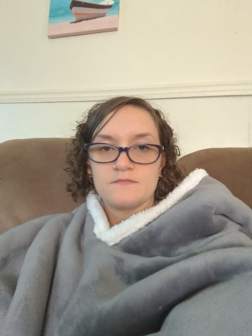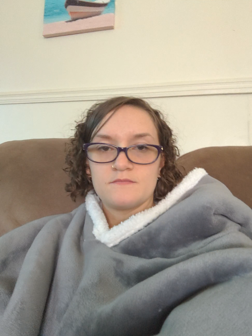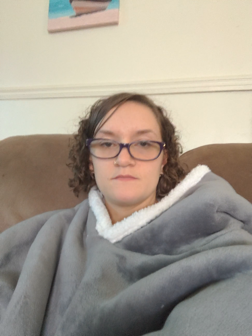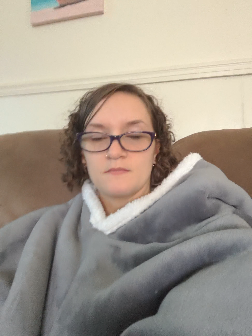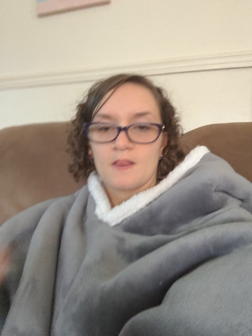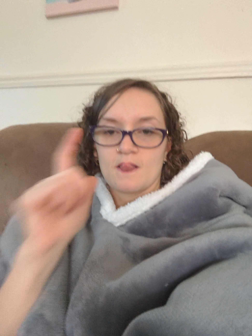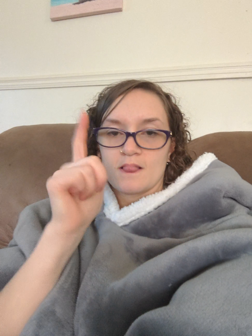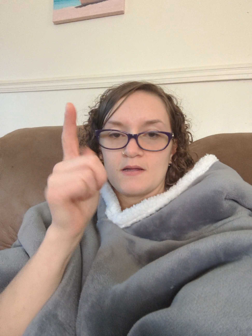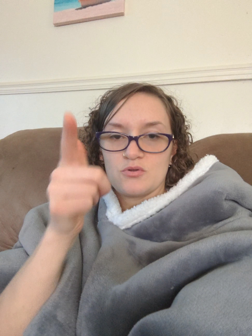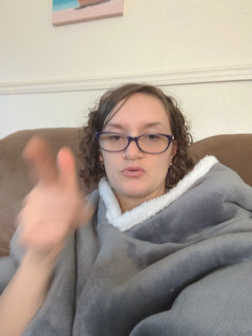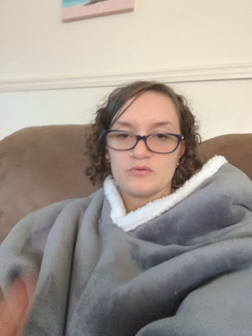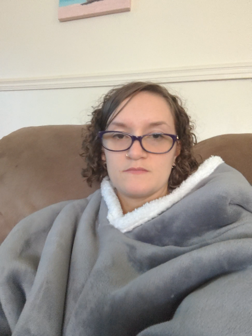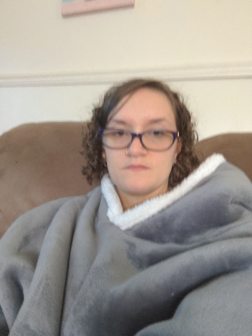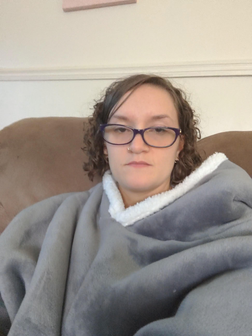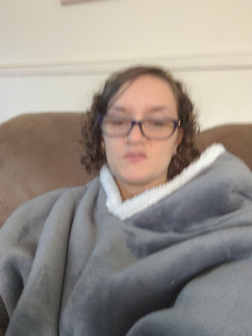later